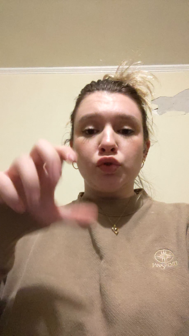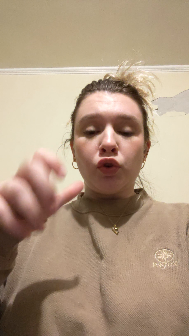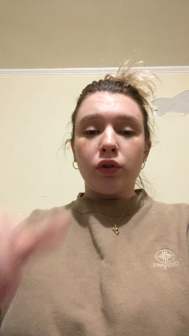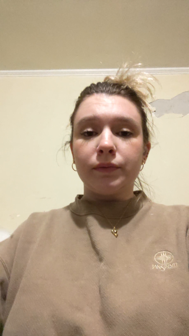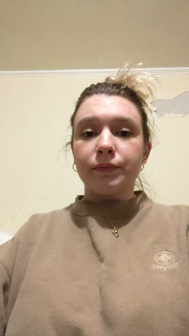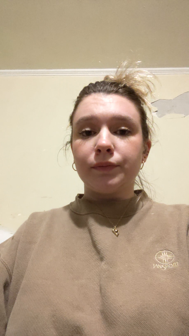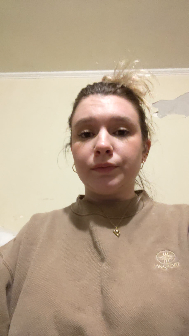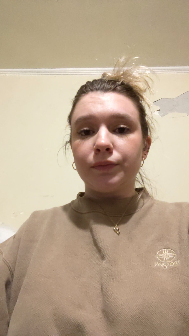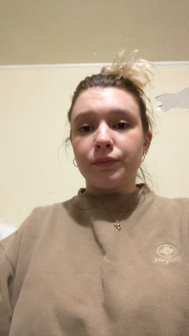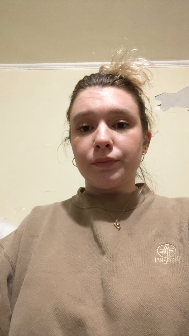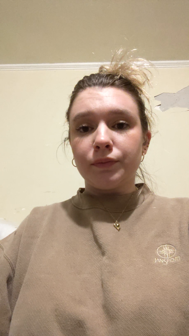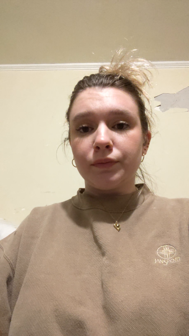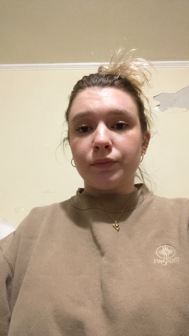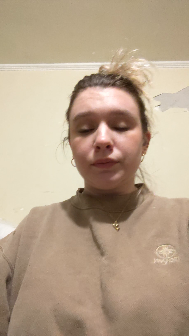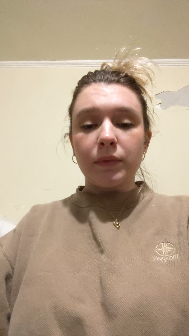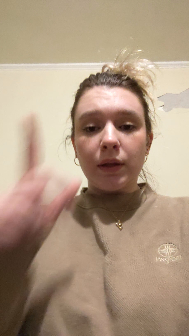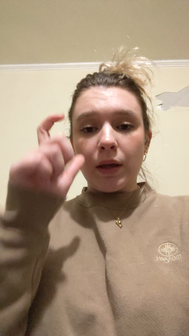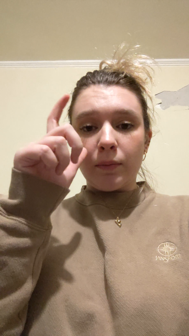camera